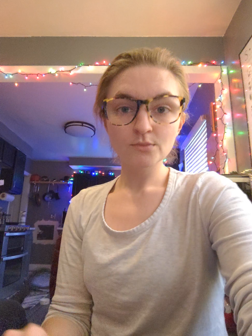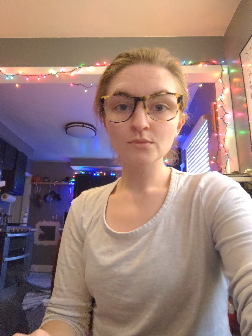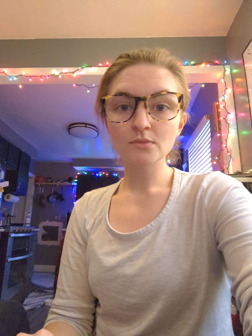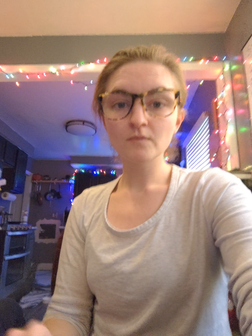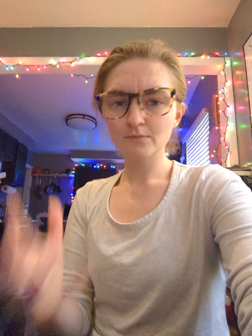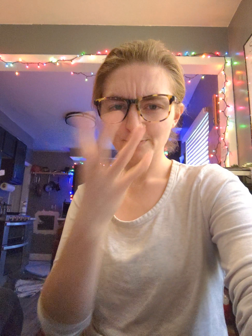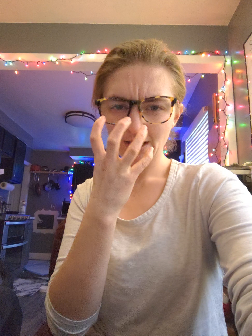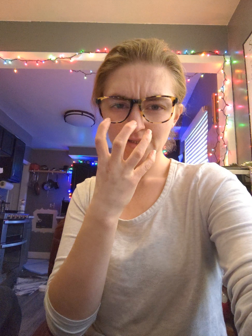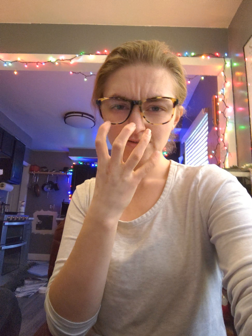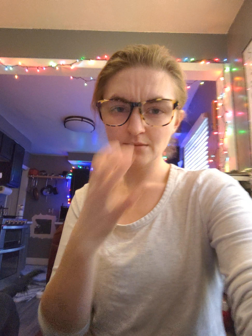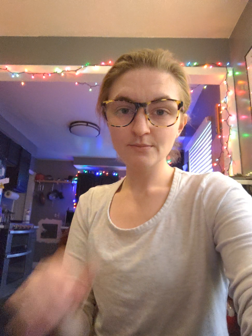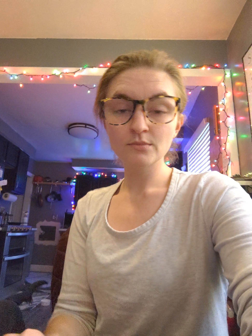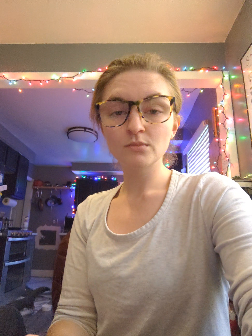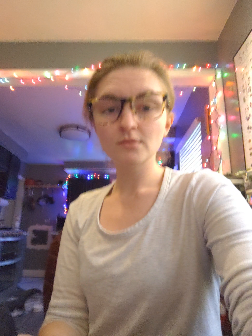mad